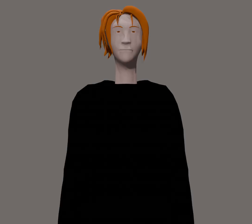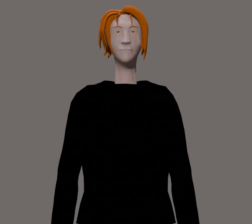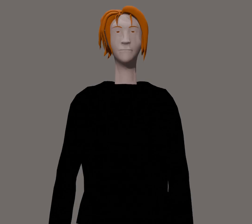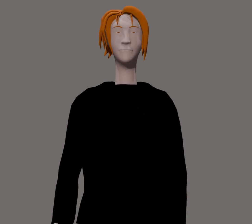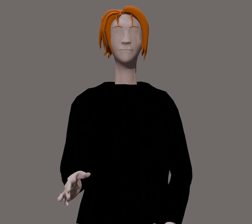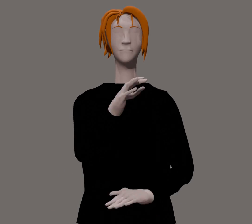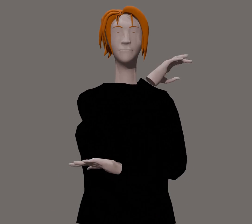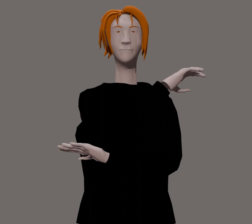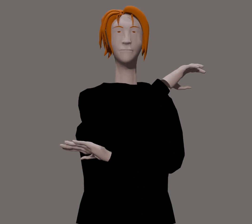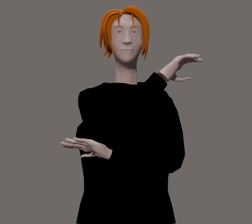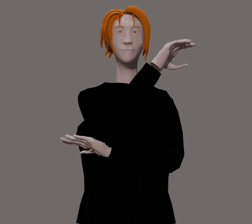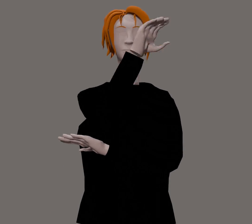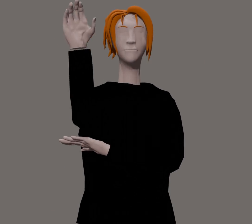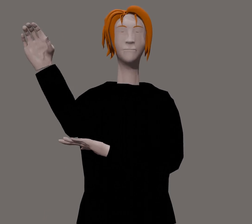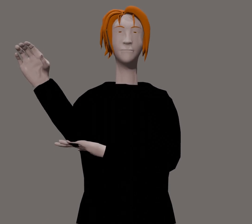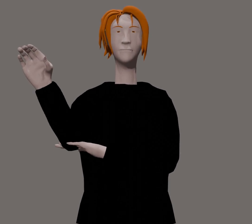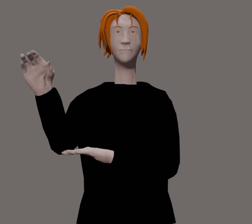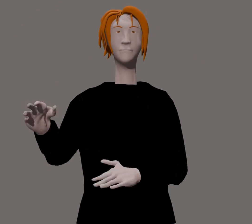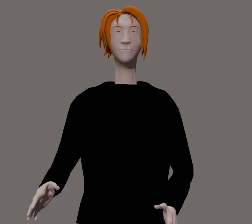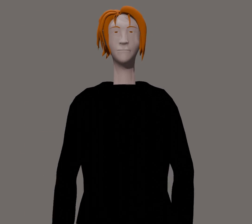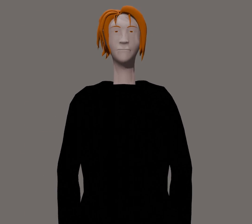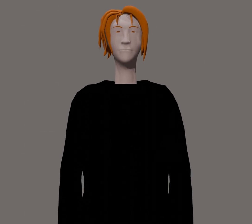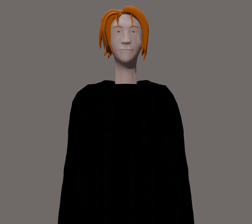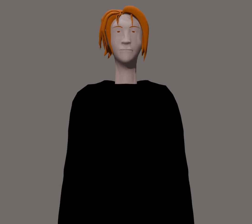Christmas